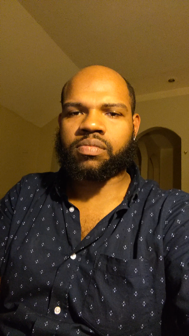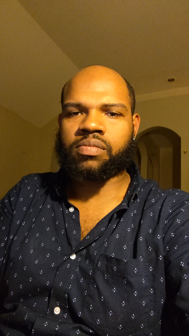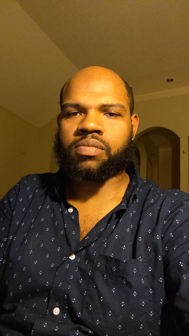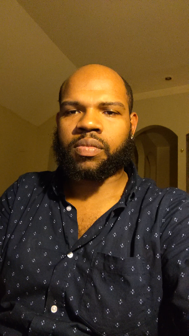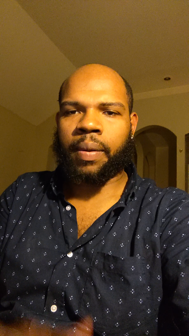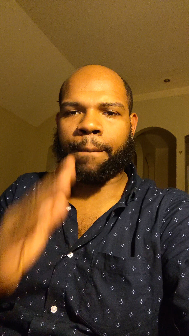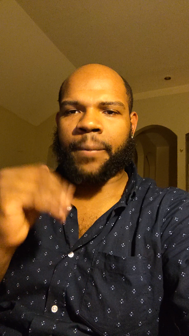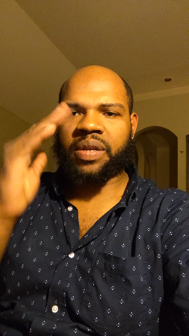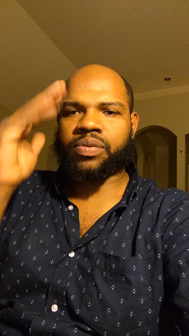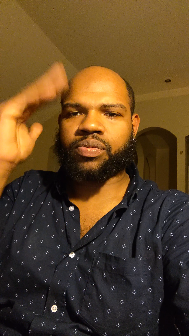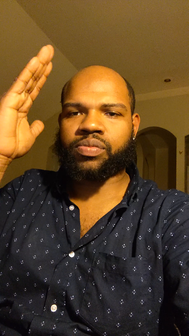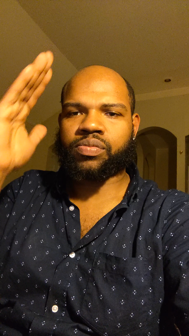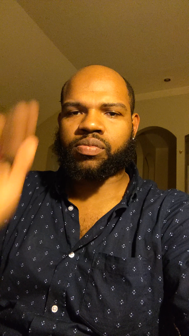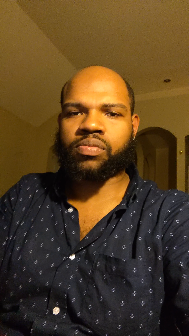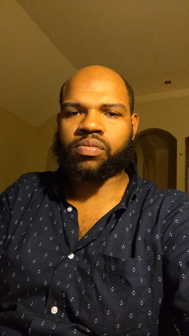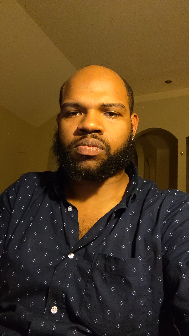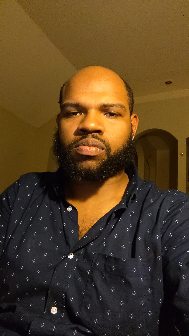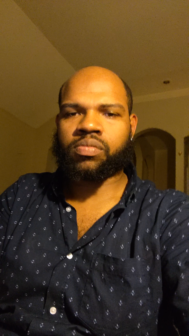build